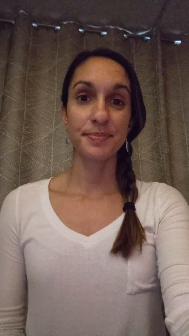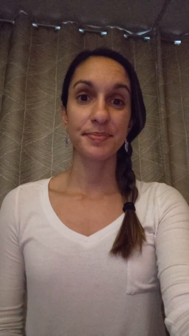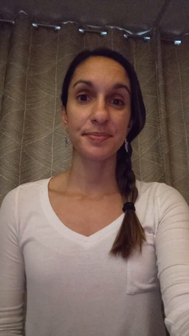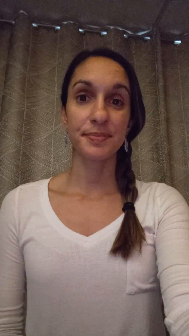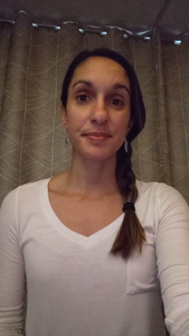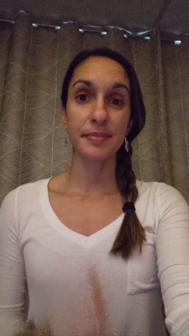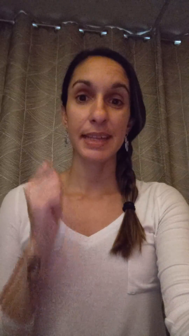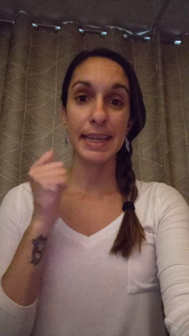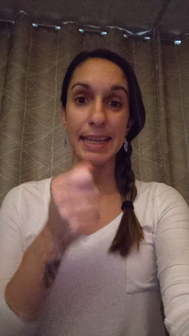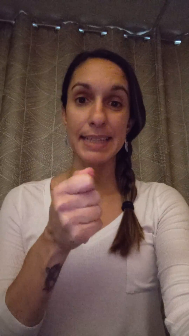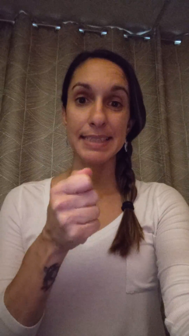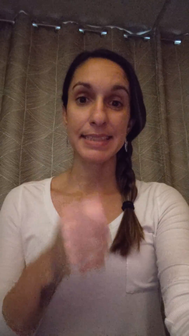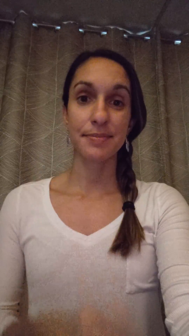hit